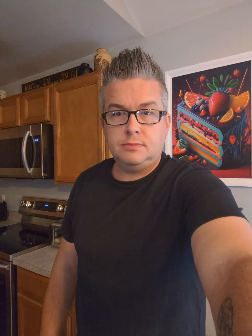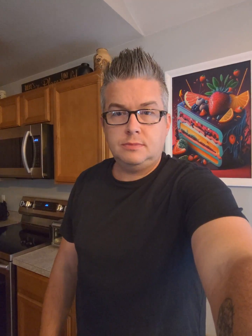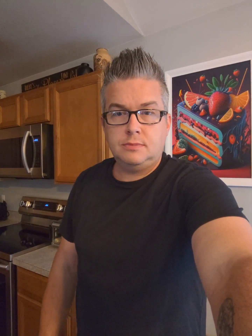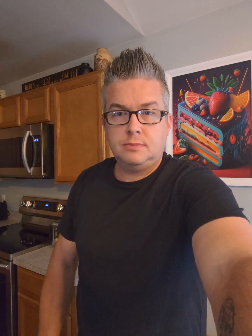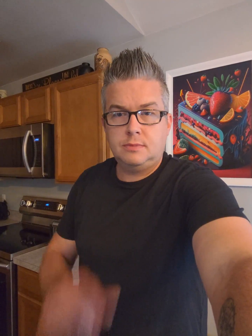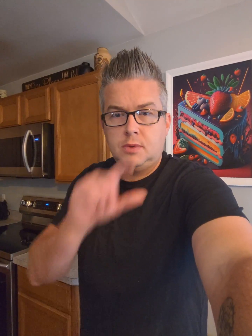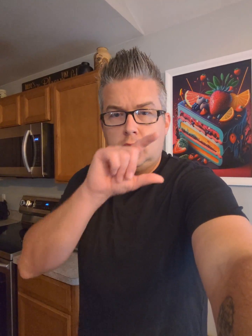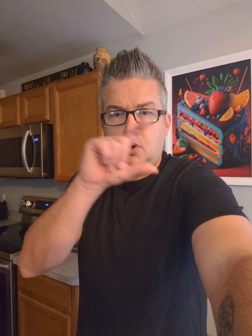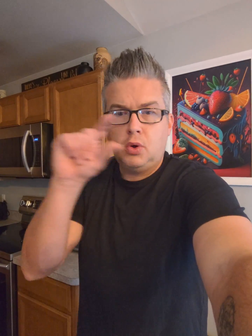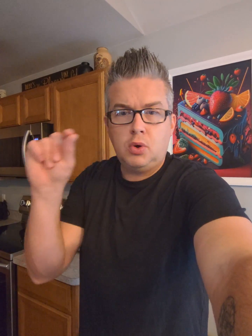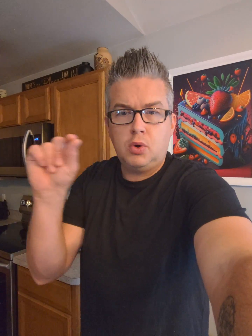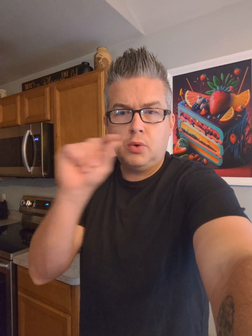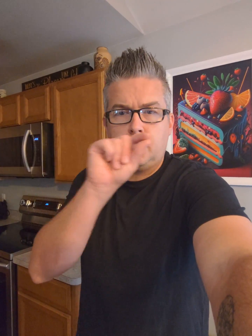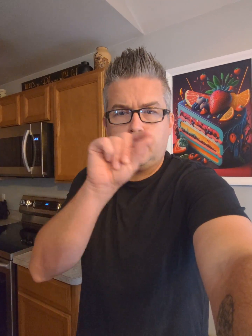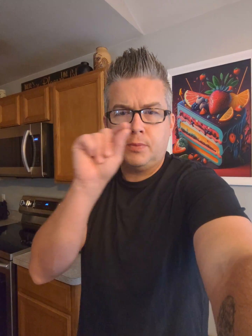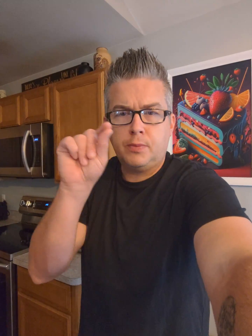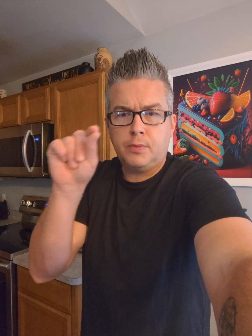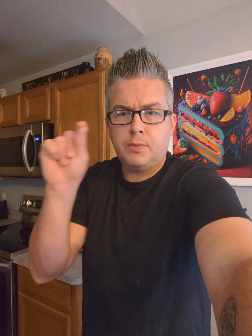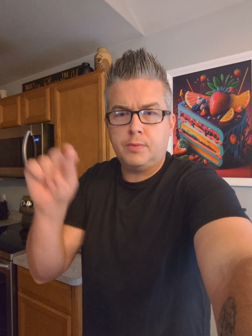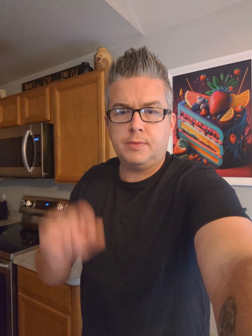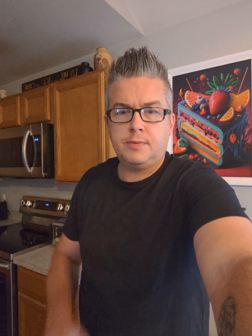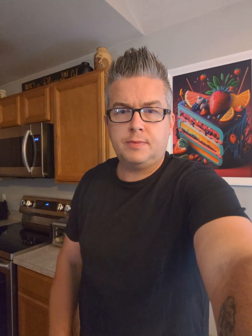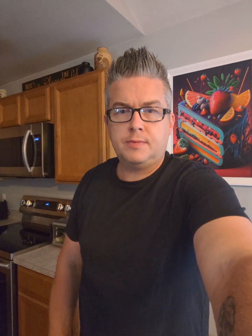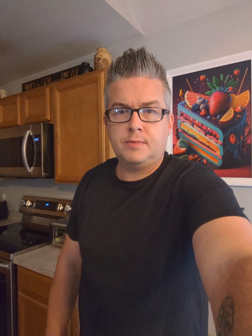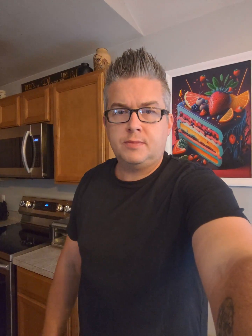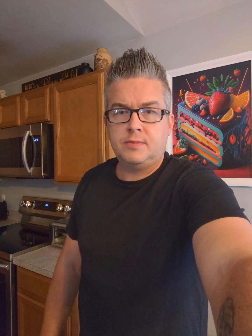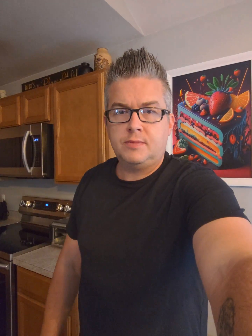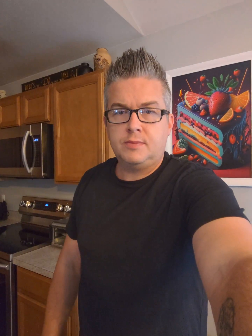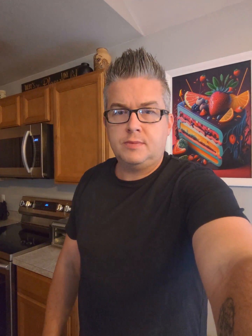peas